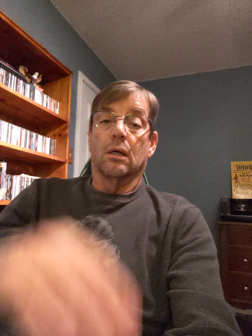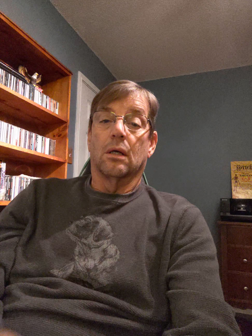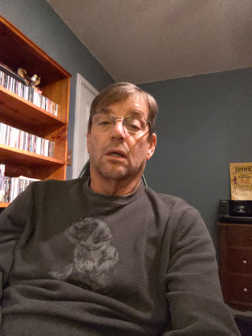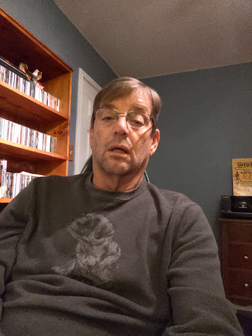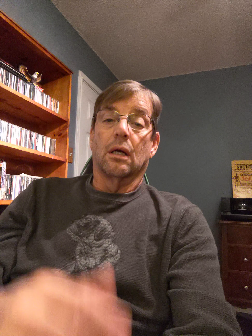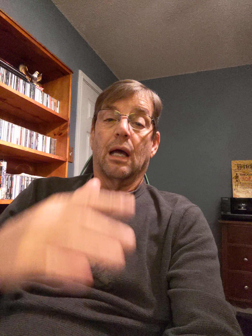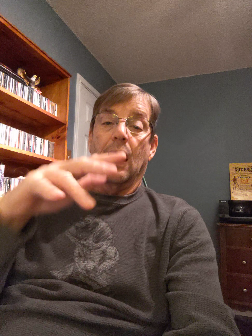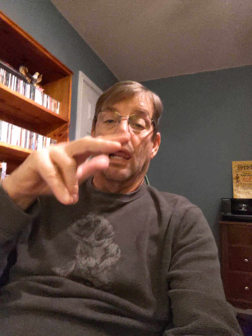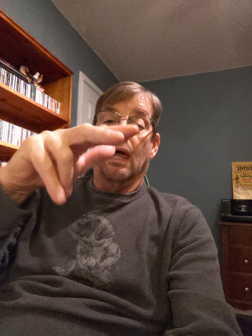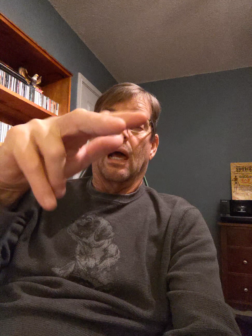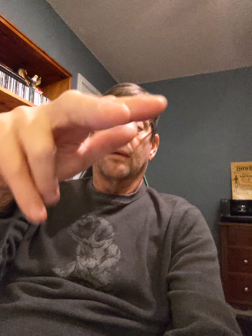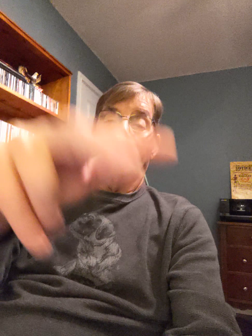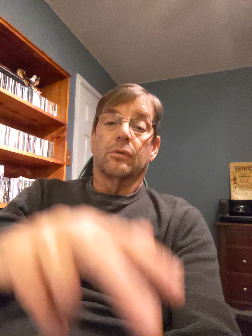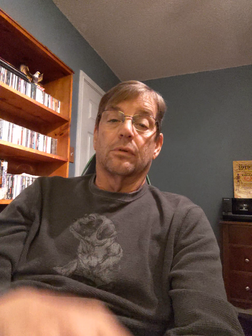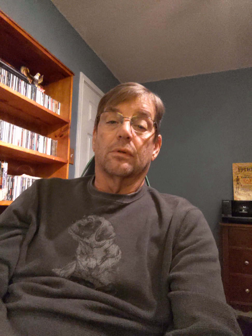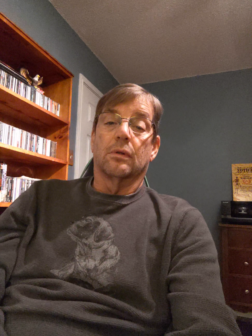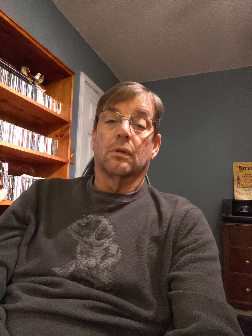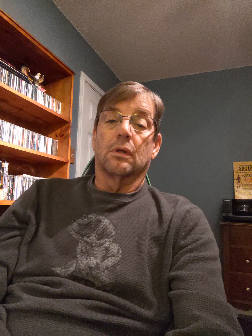helicopter